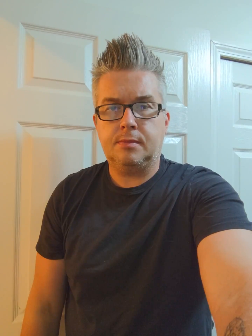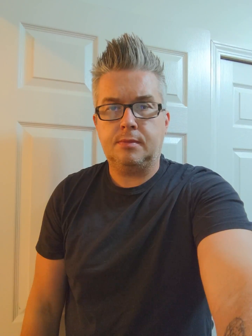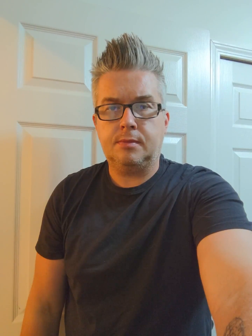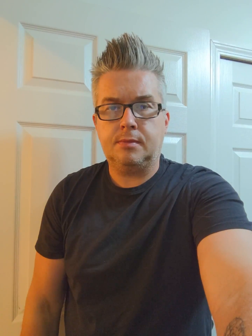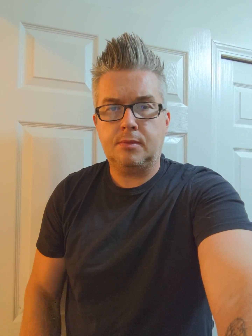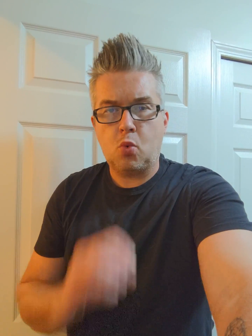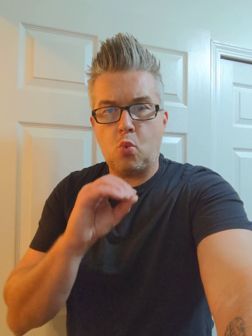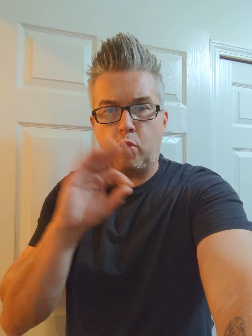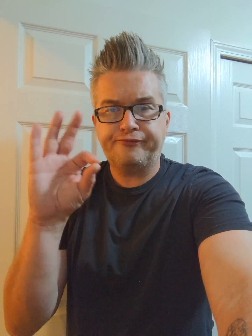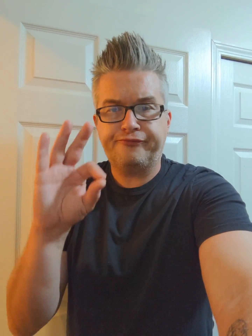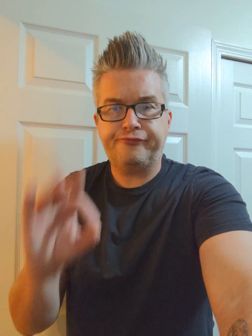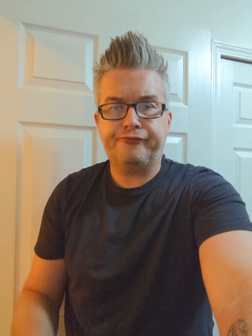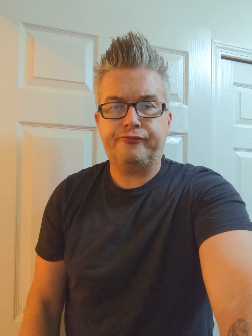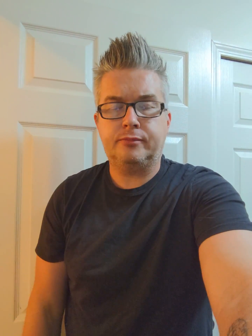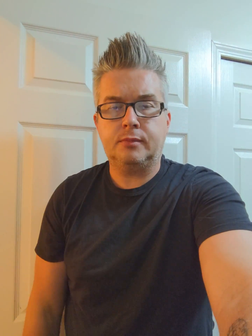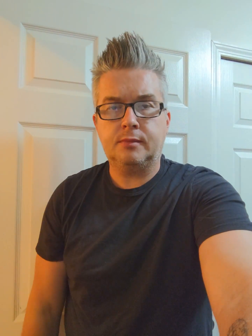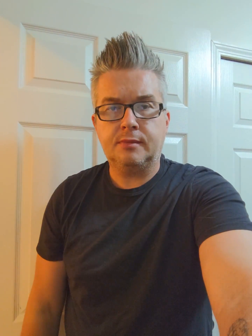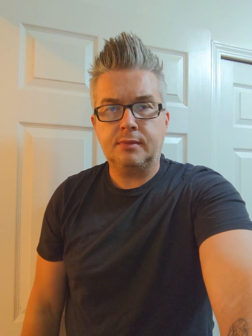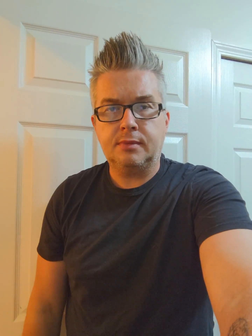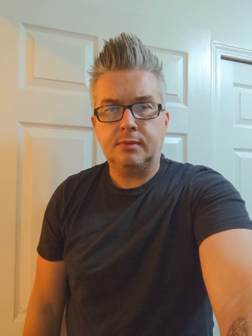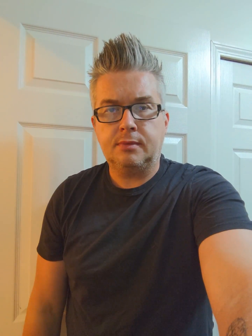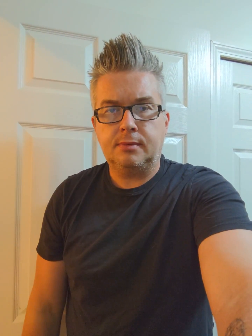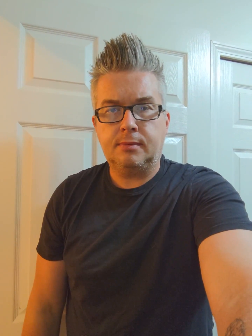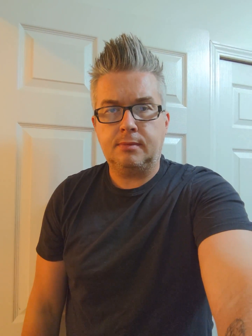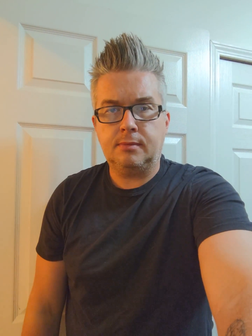off